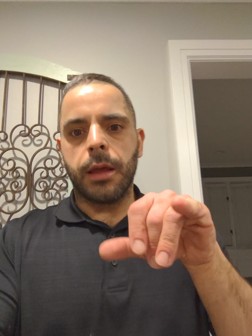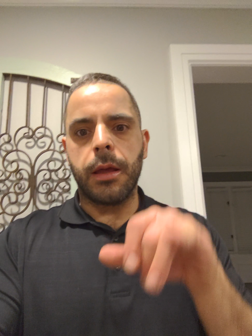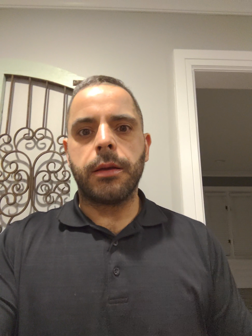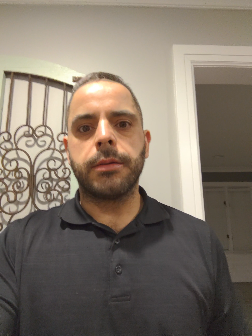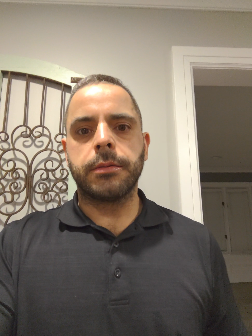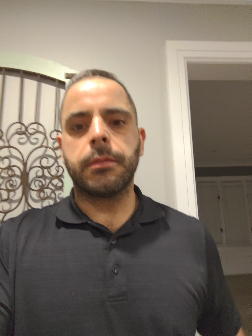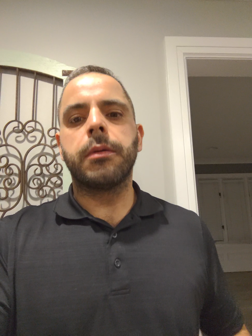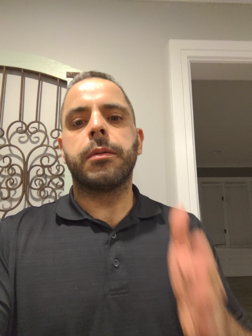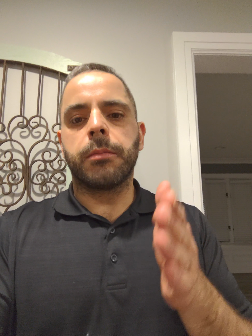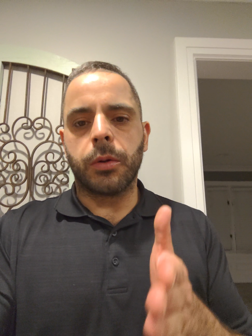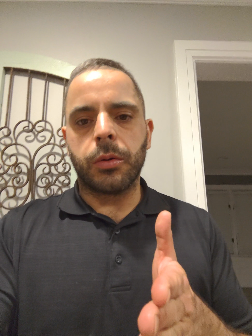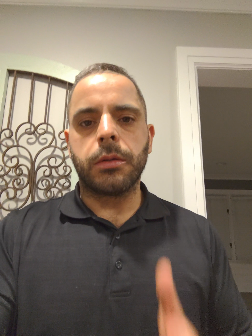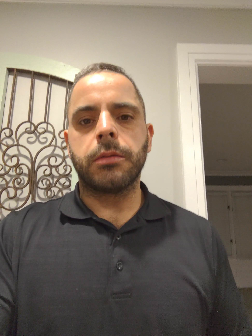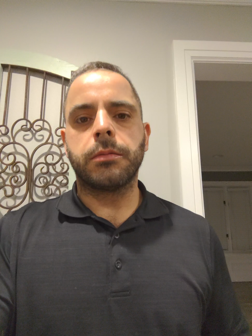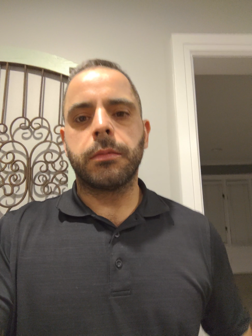person